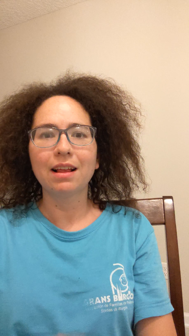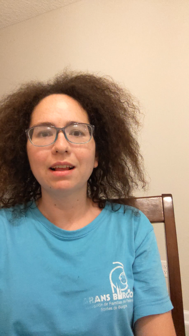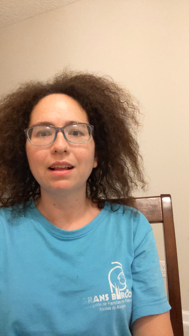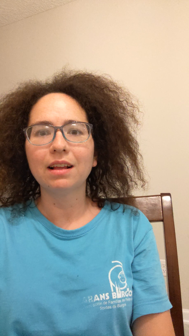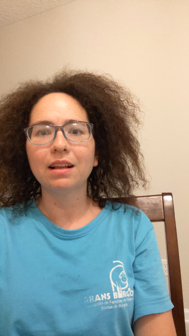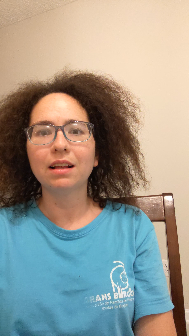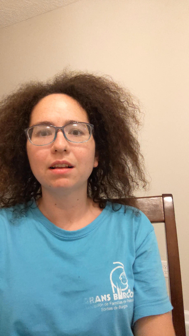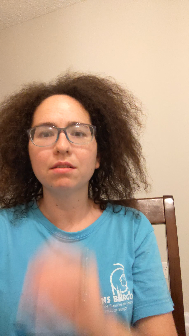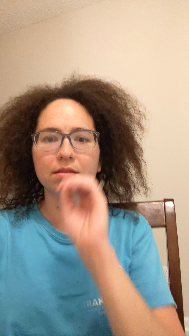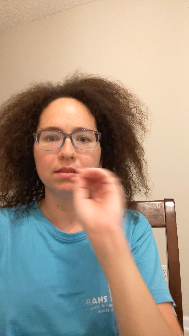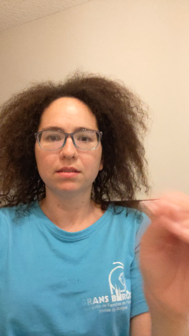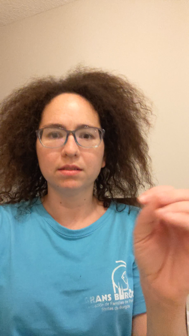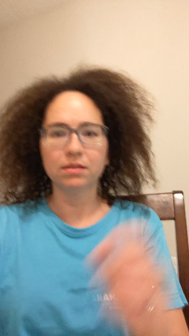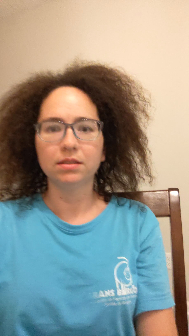none